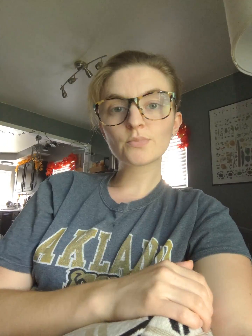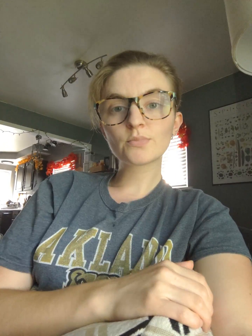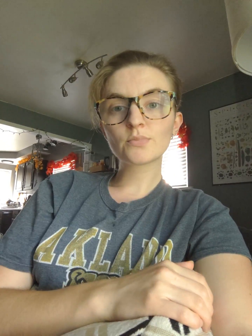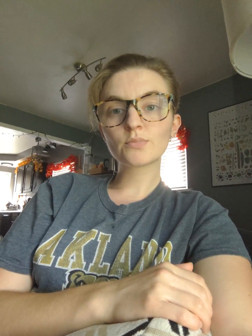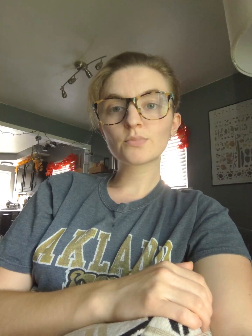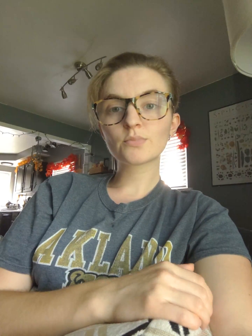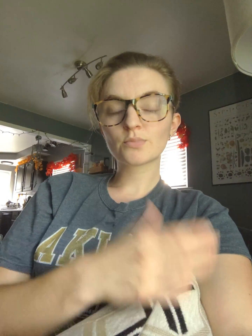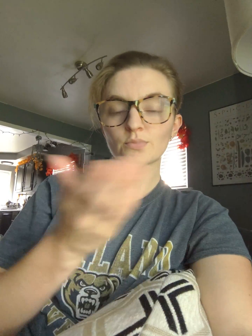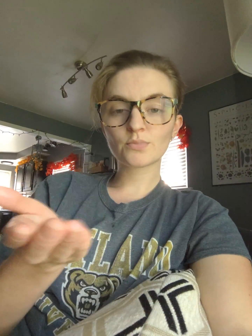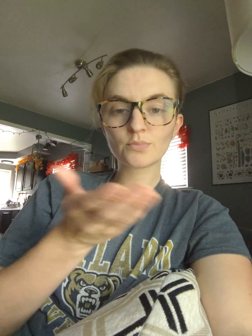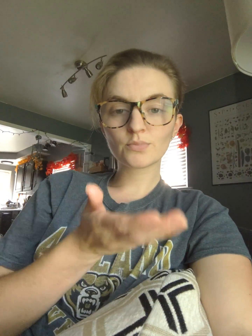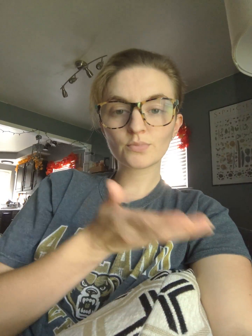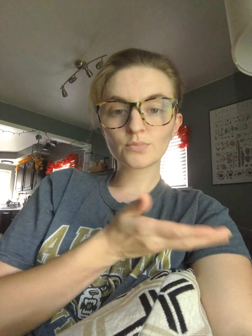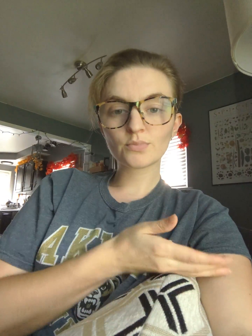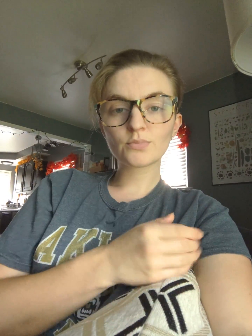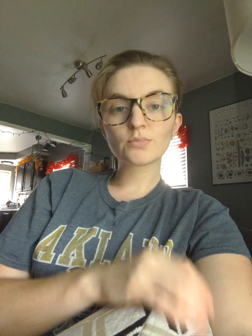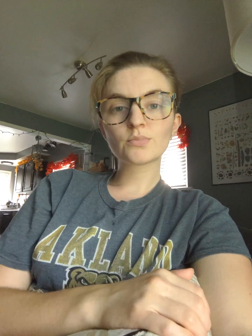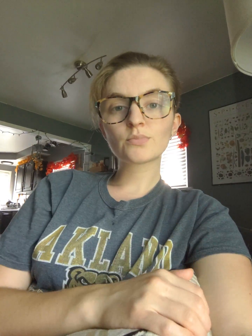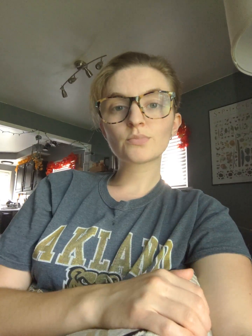carry